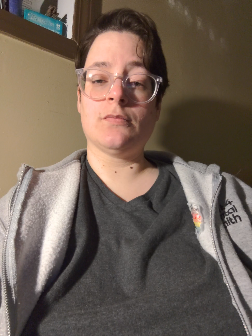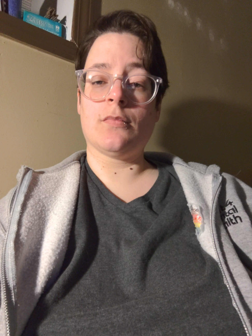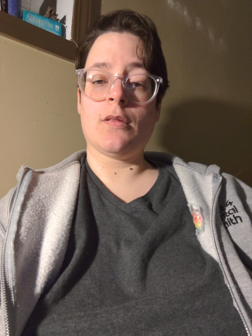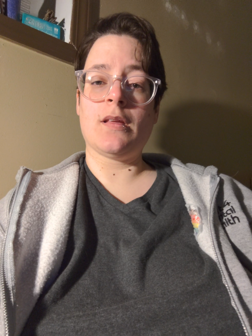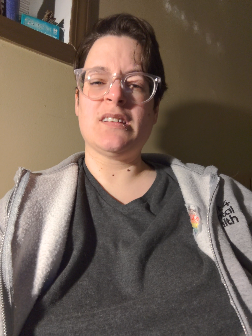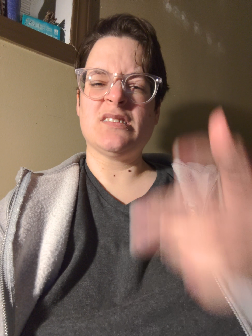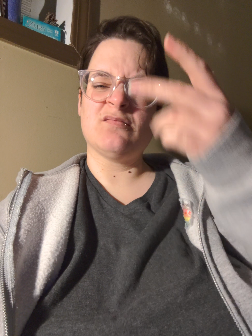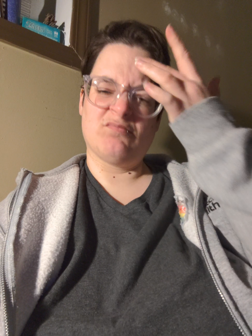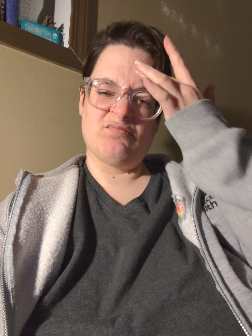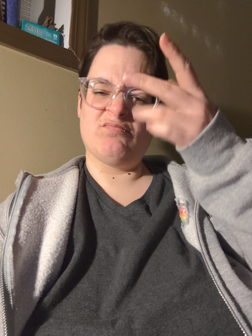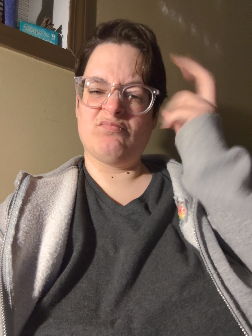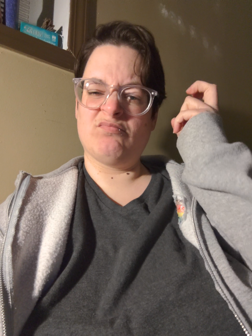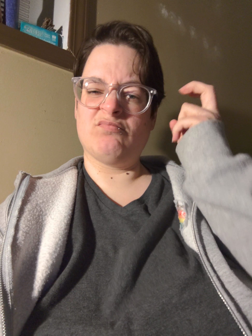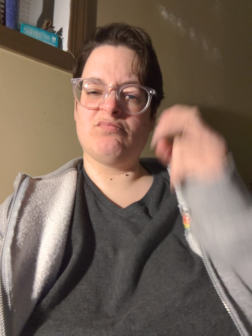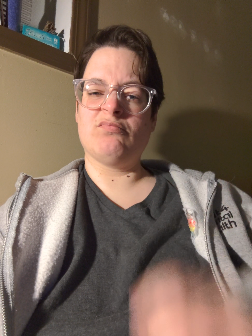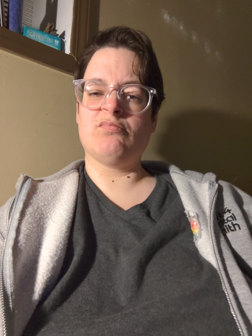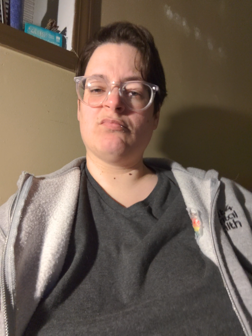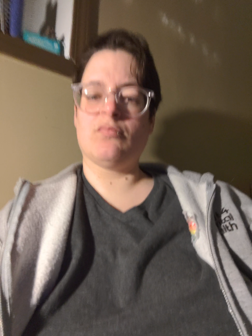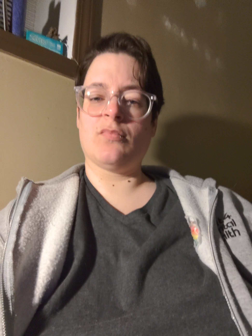sick